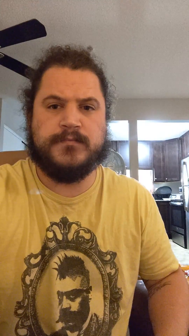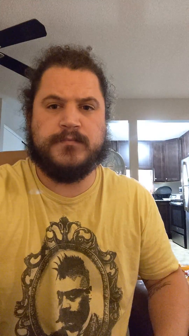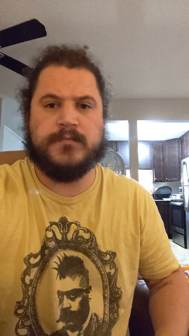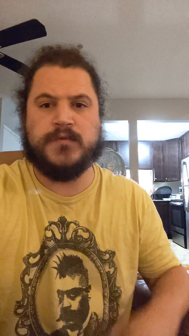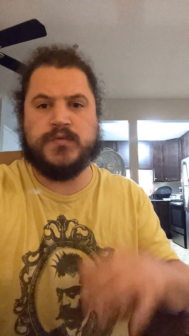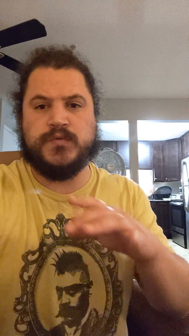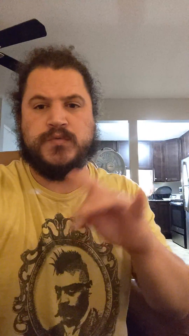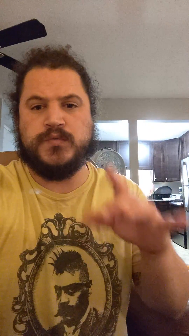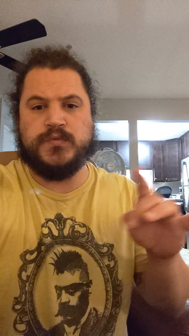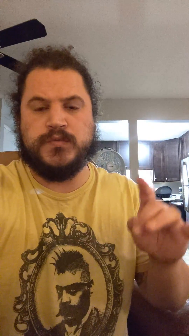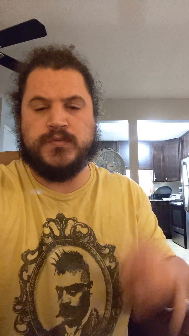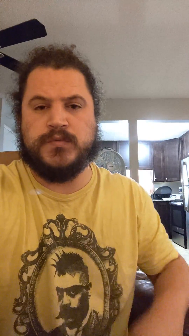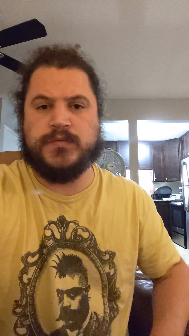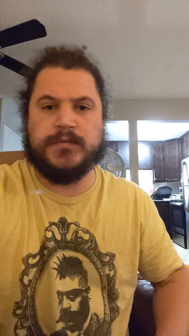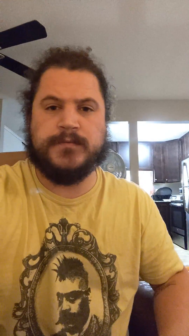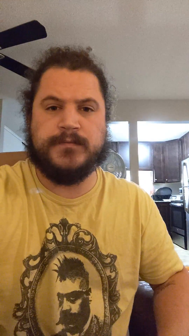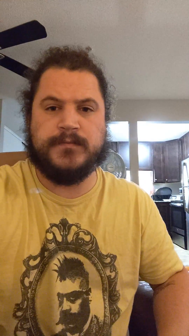choose